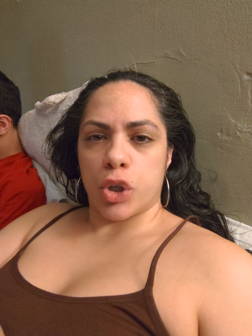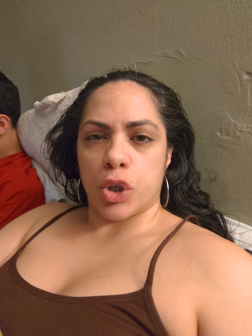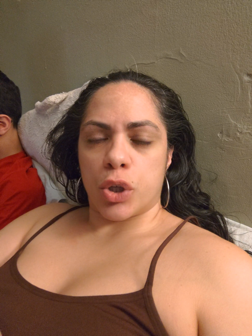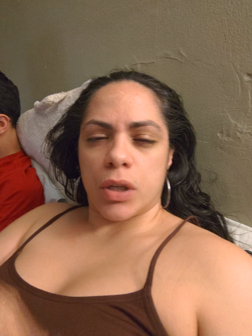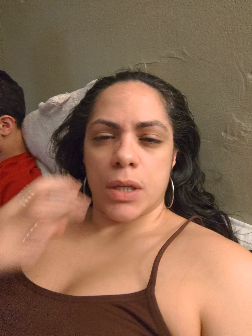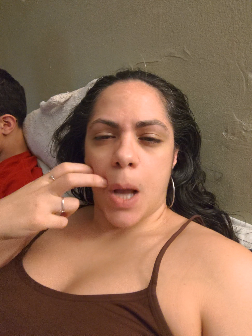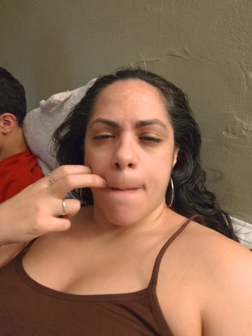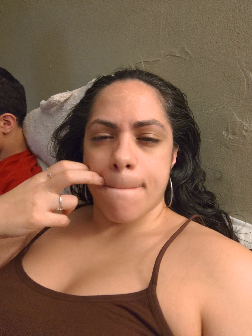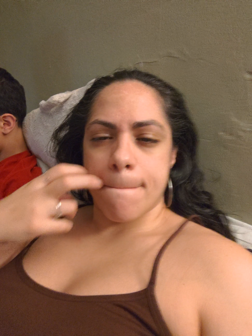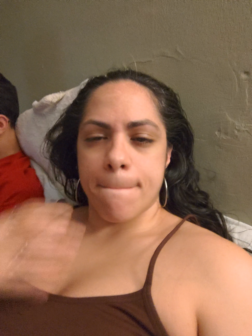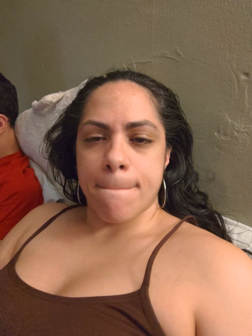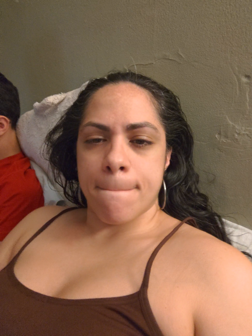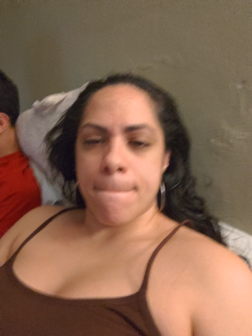gum